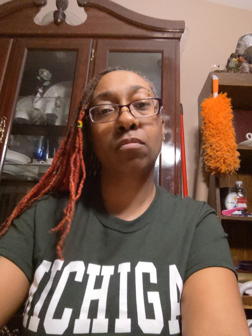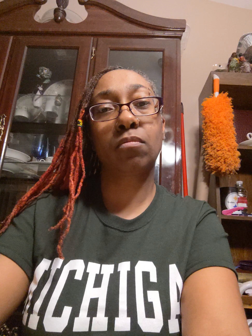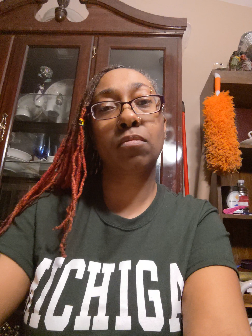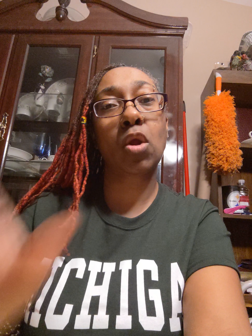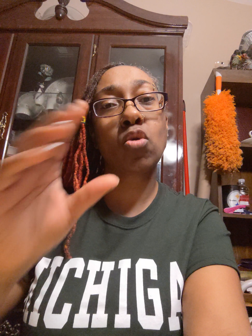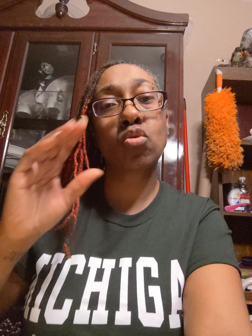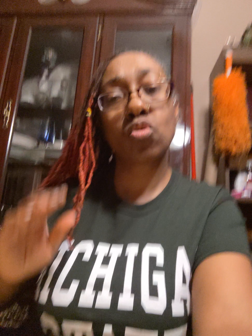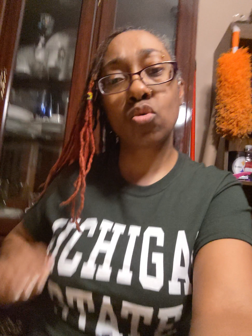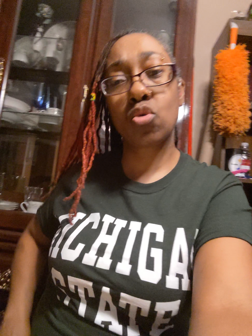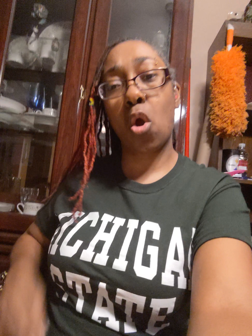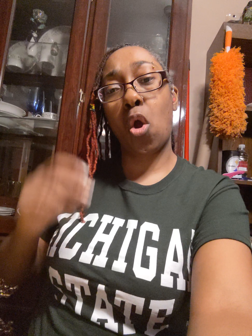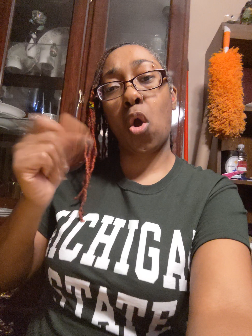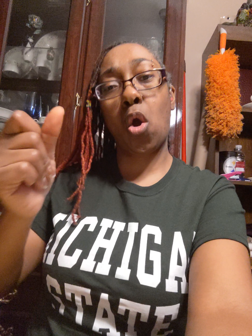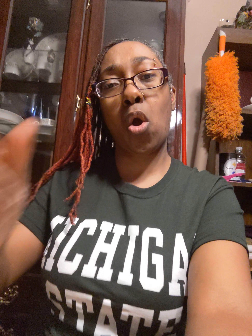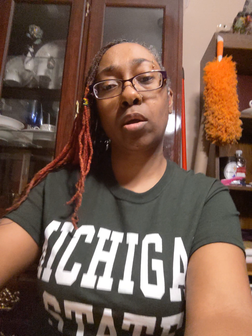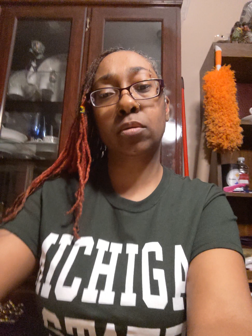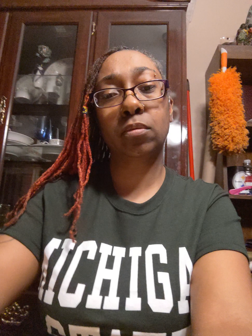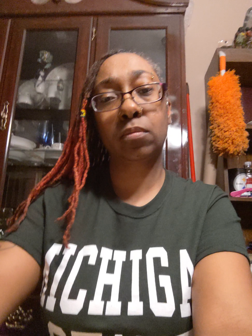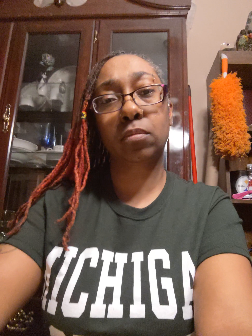dog